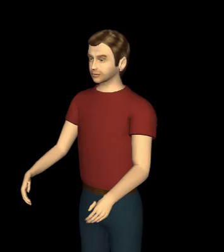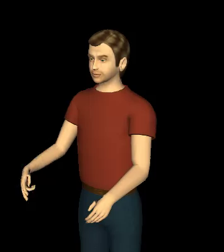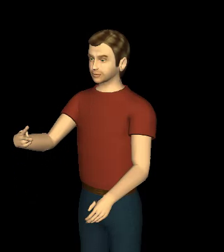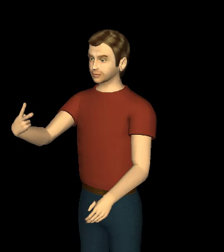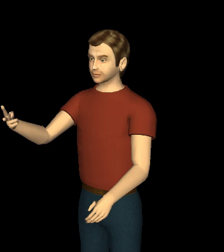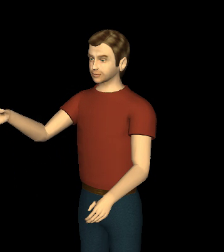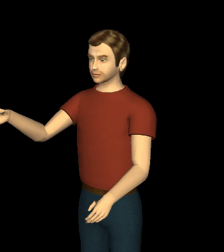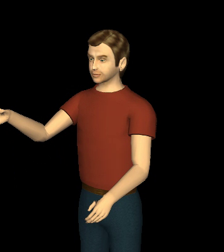ينتمي إلى